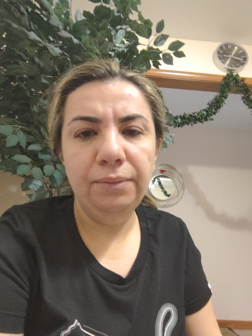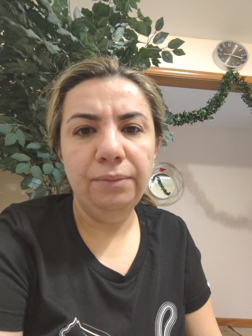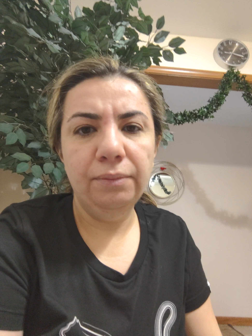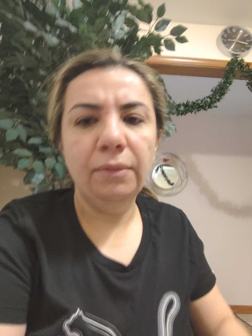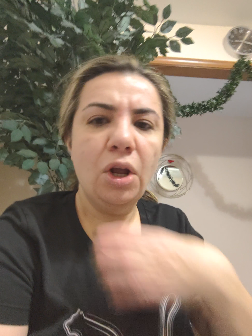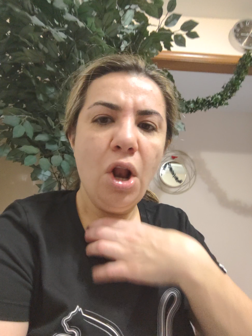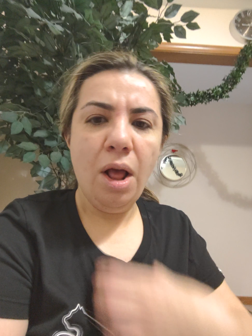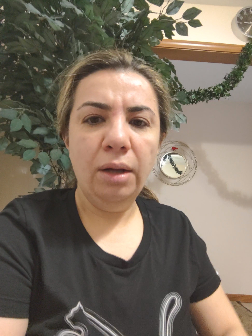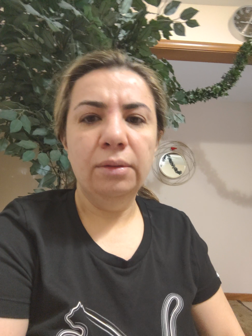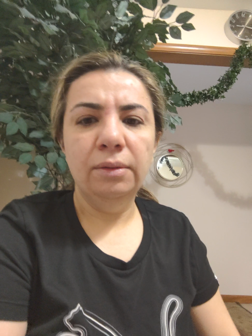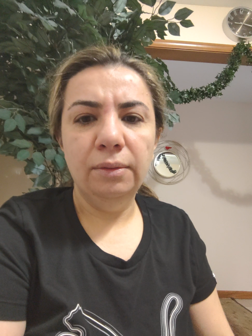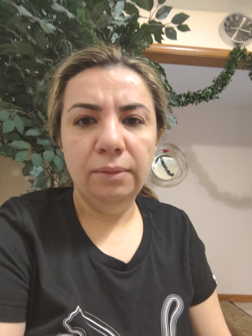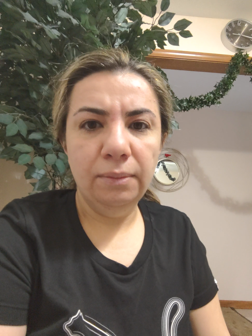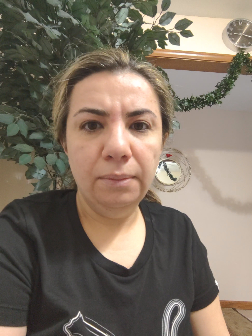hungry